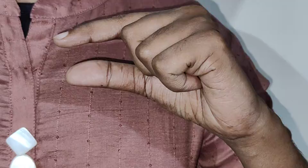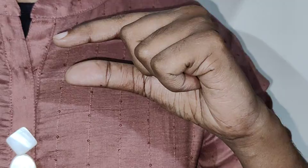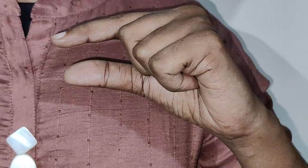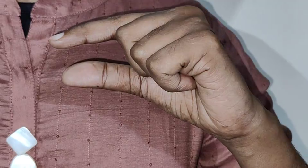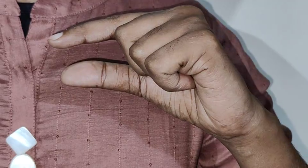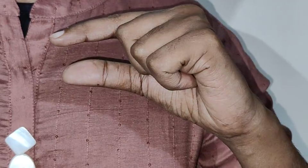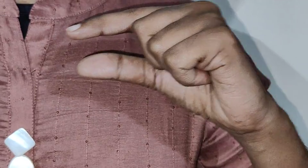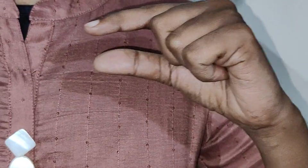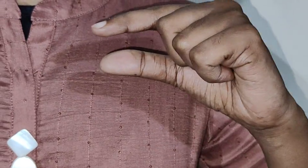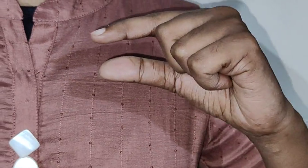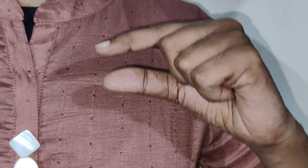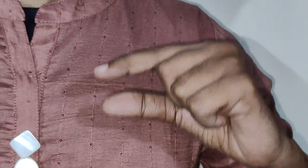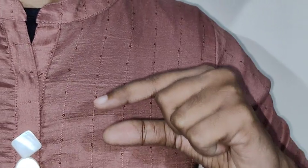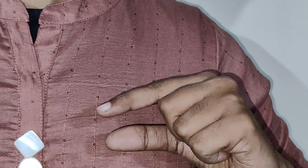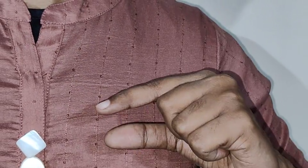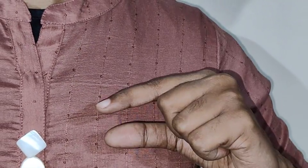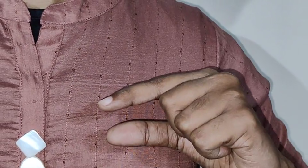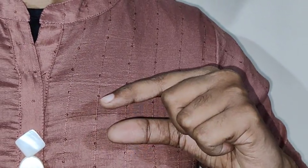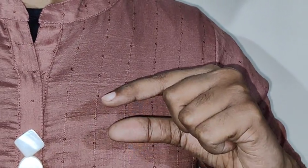ഊ